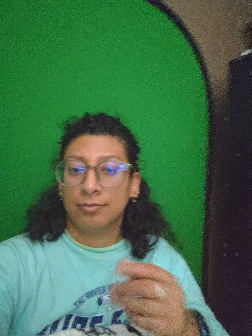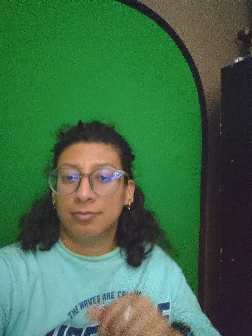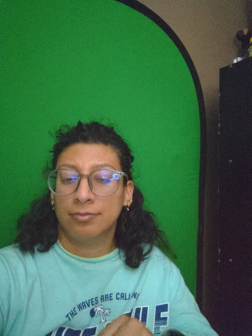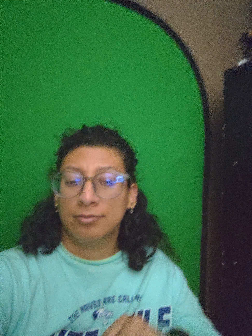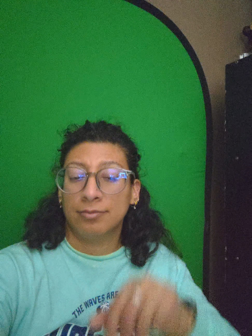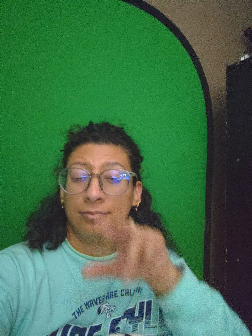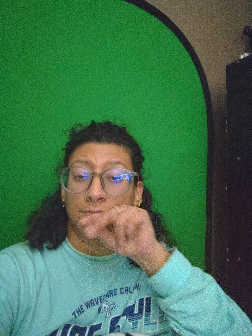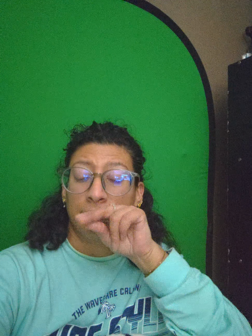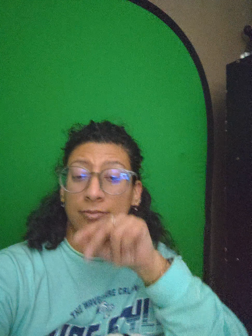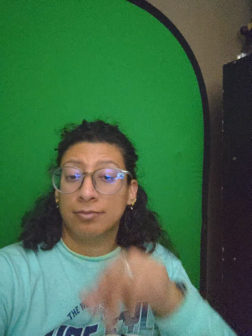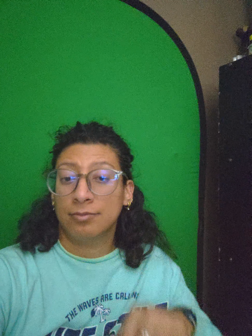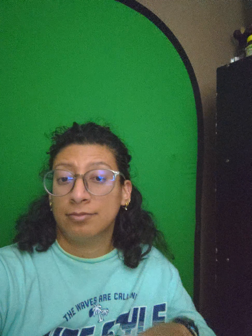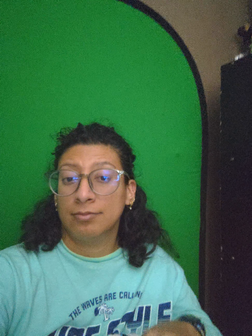goose